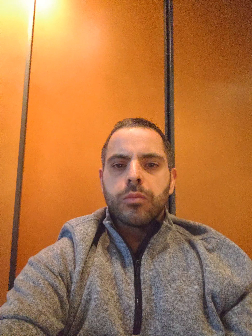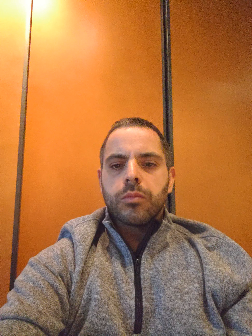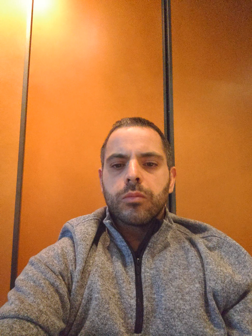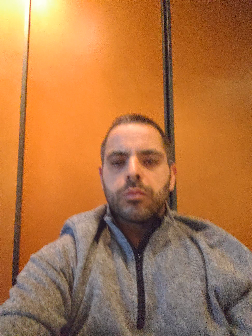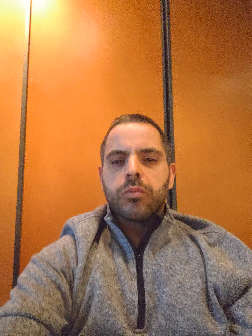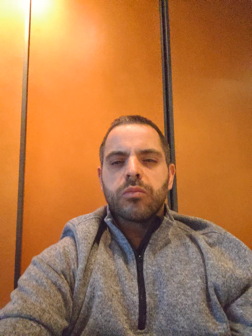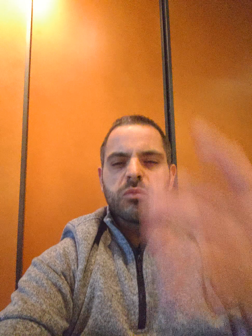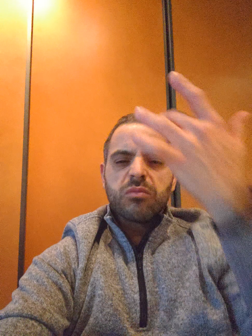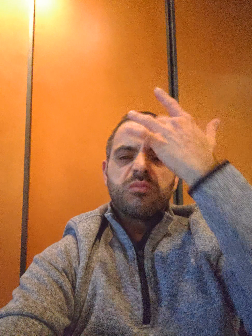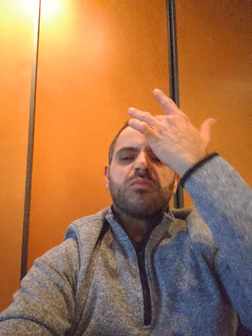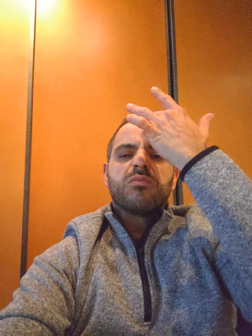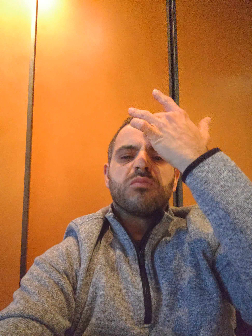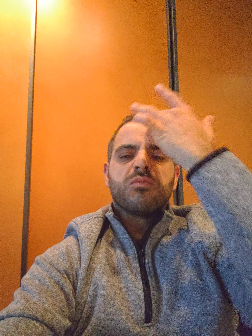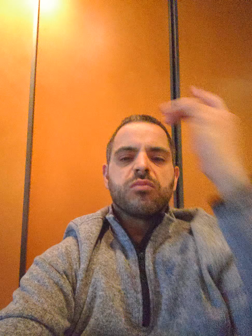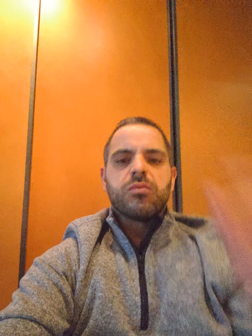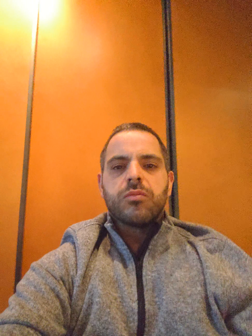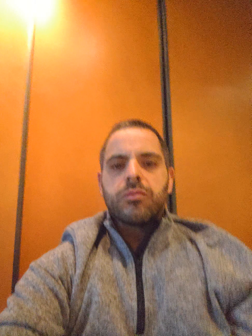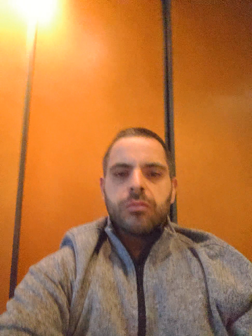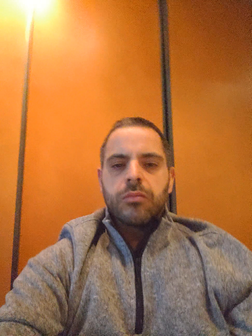sick